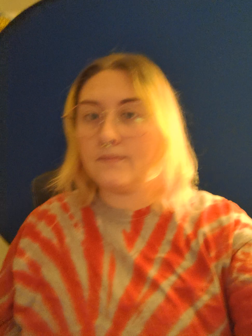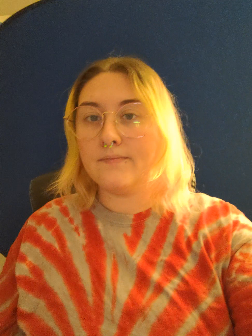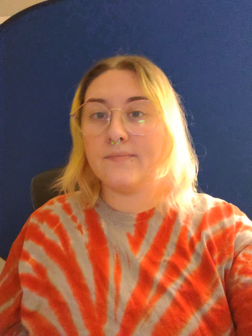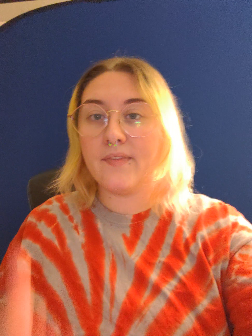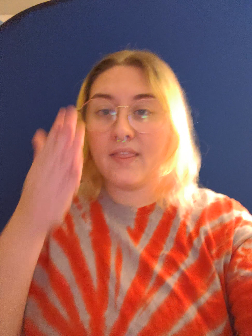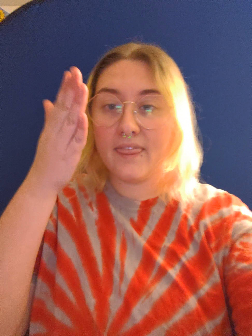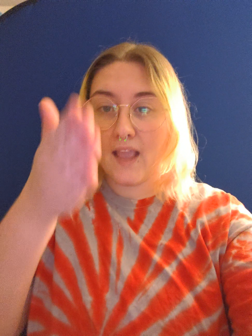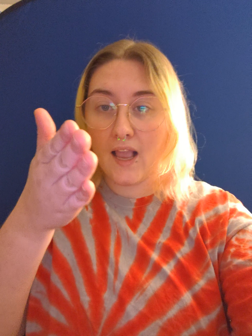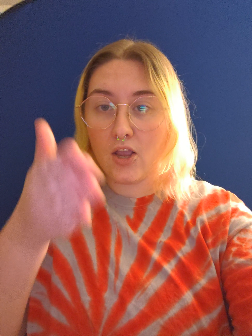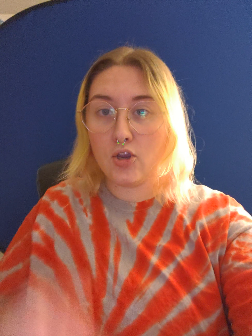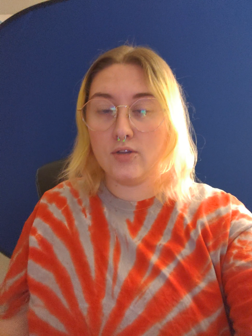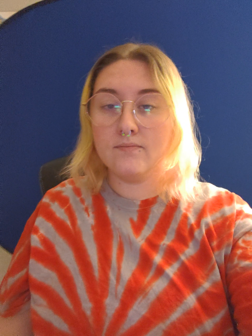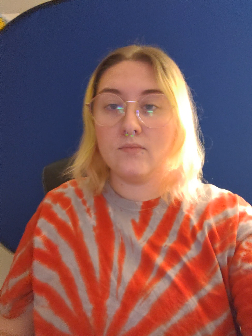there